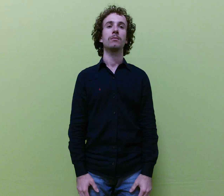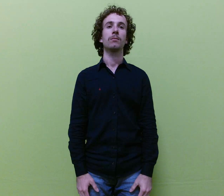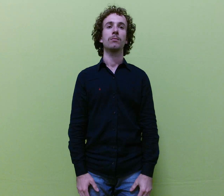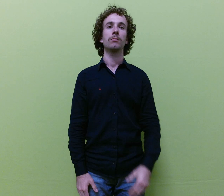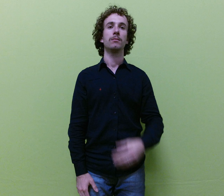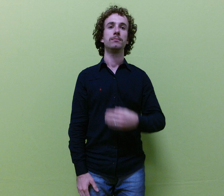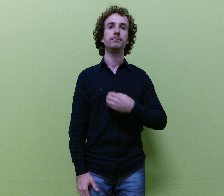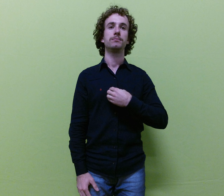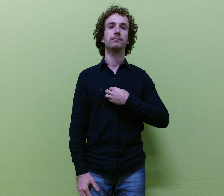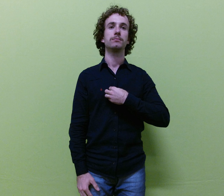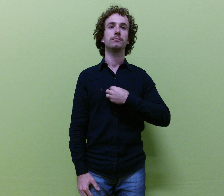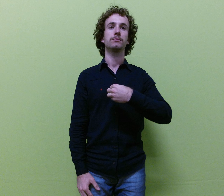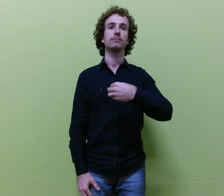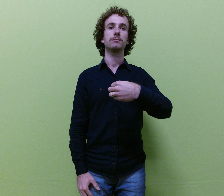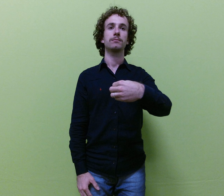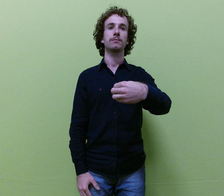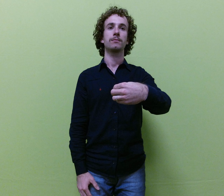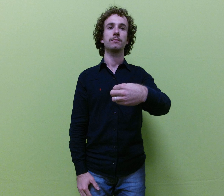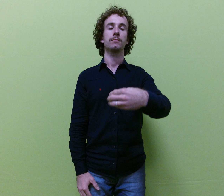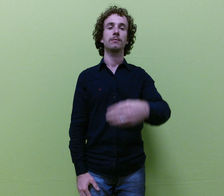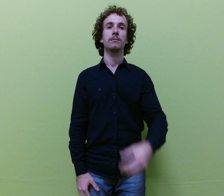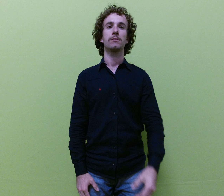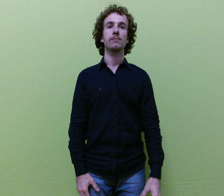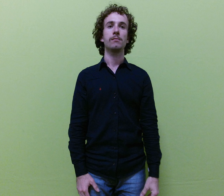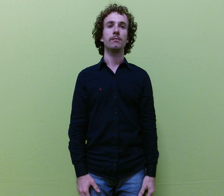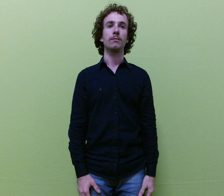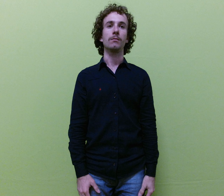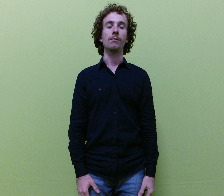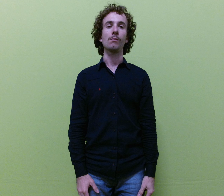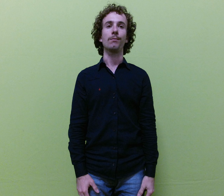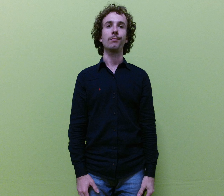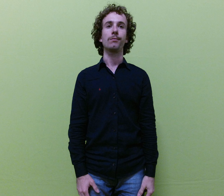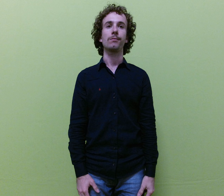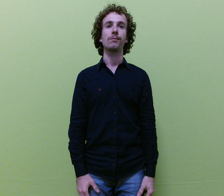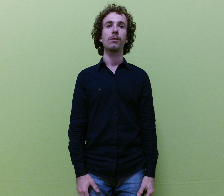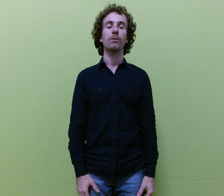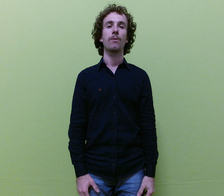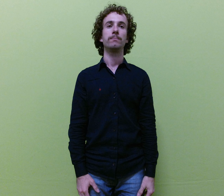filho